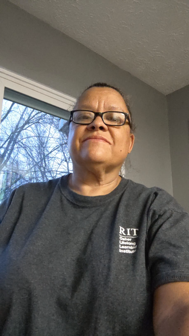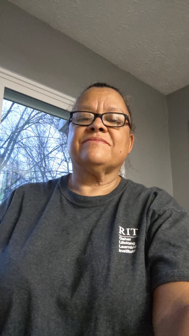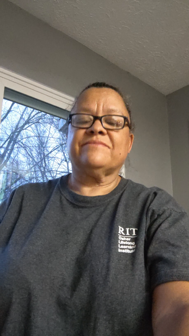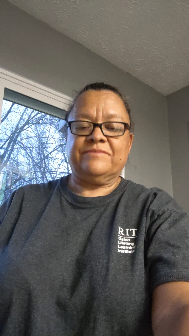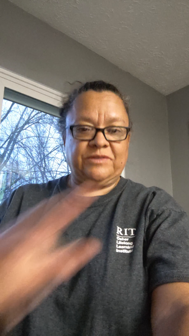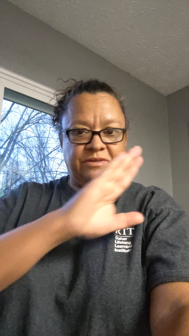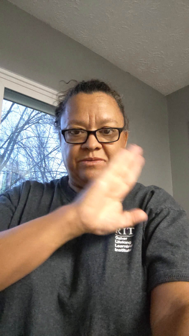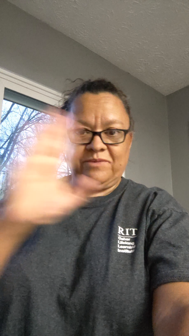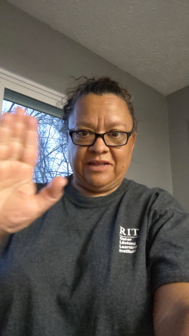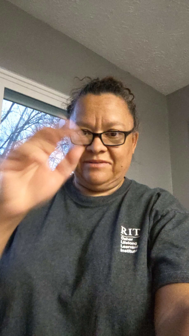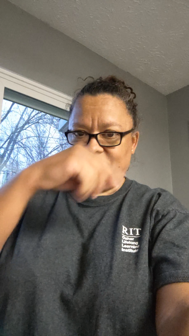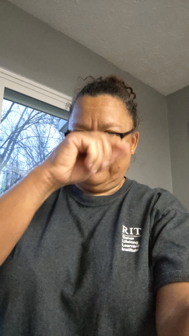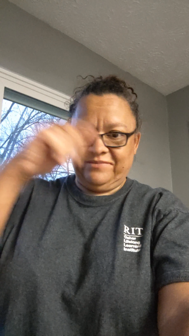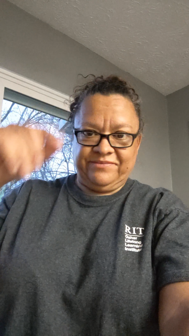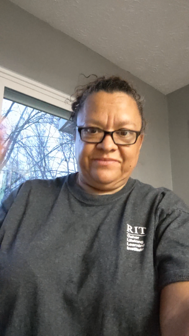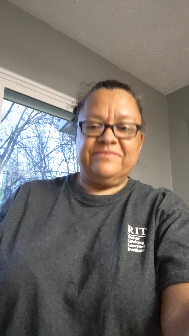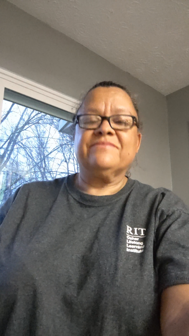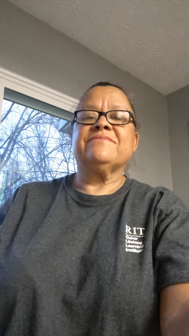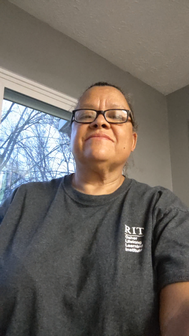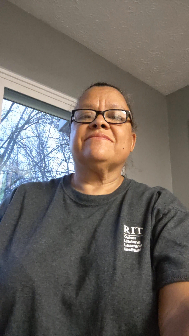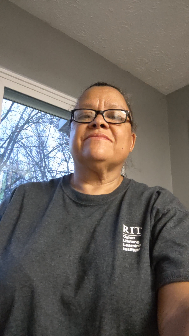chalk